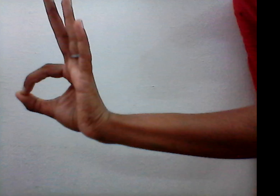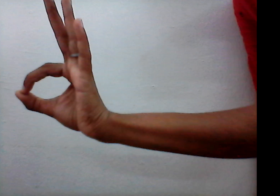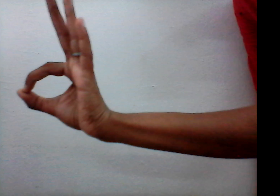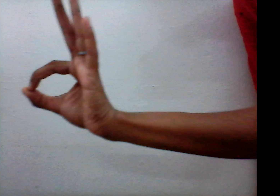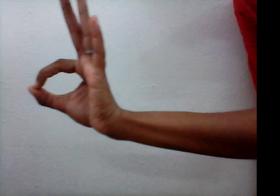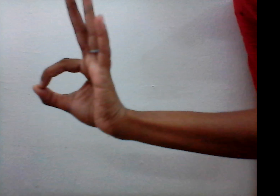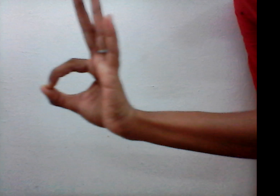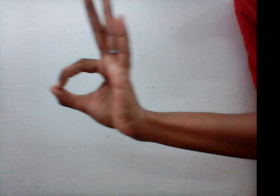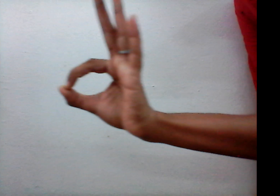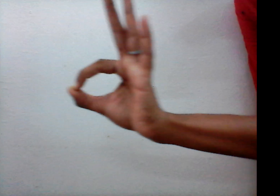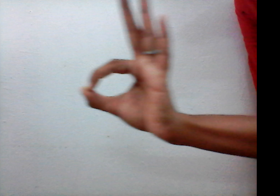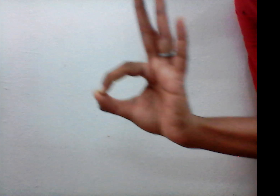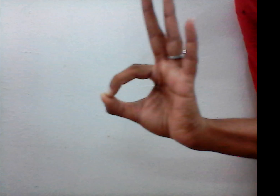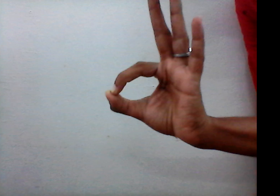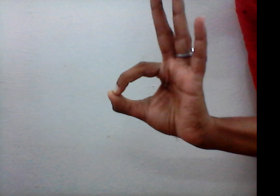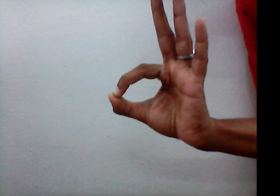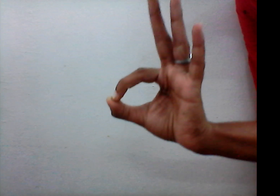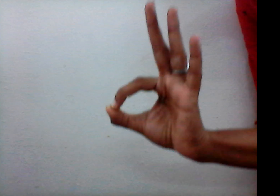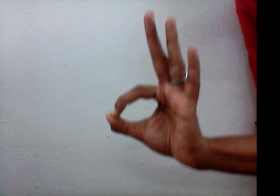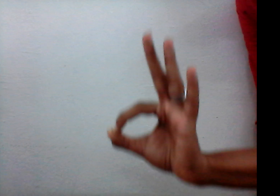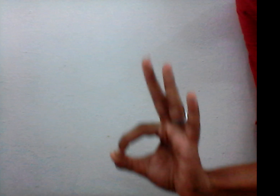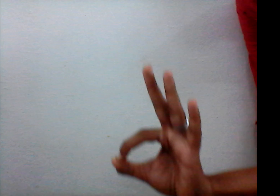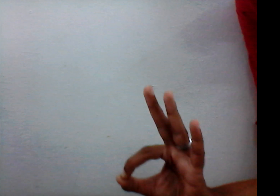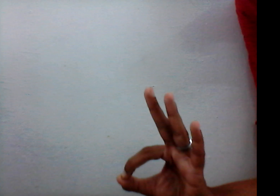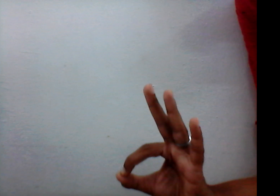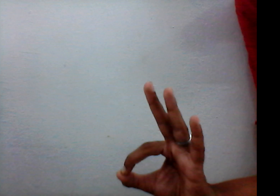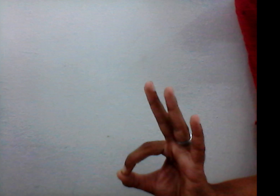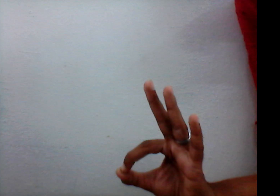ഔ